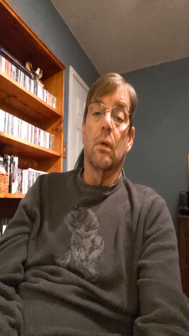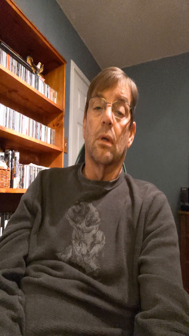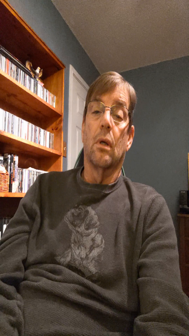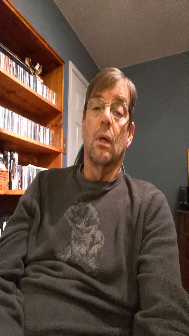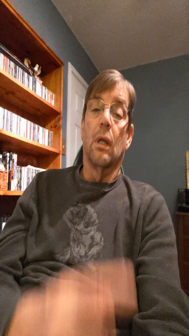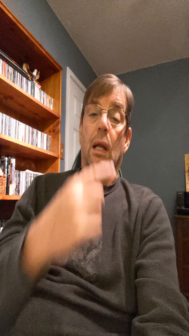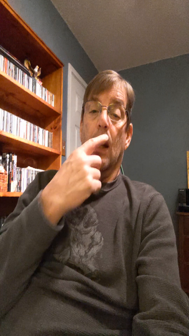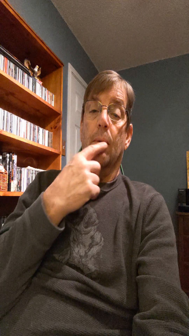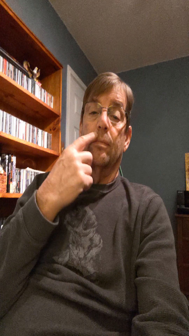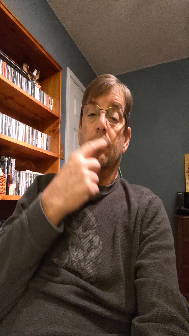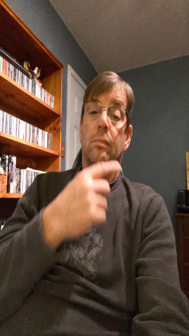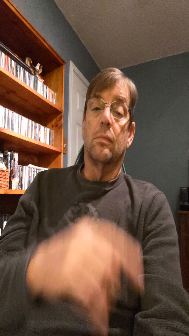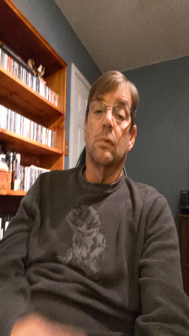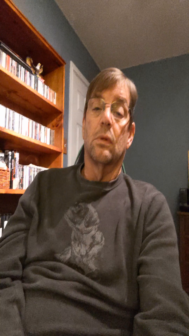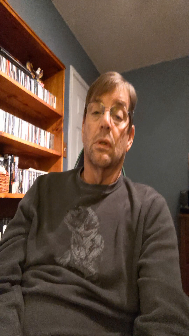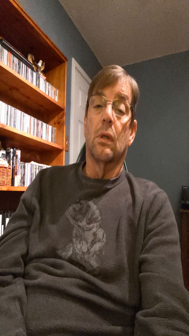lips